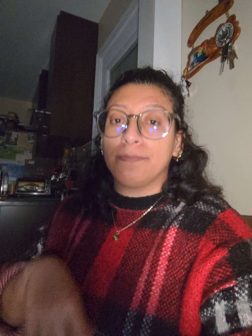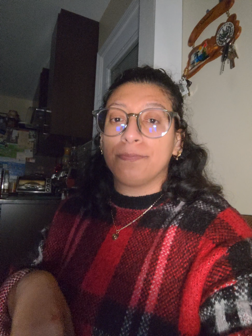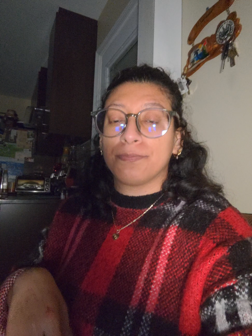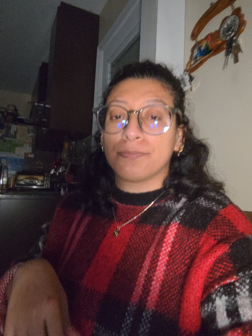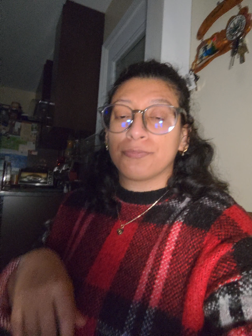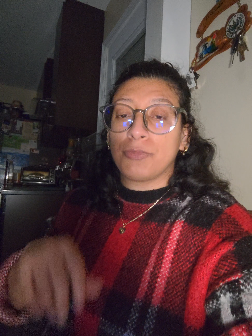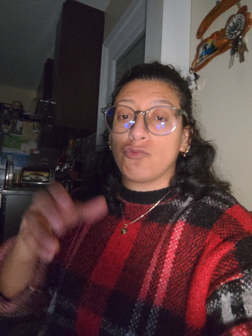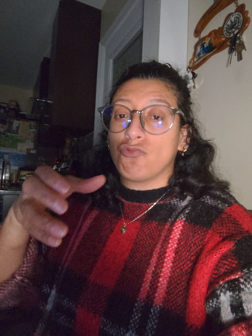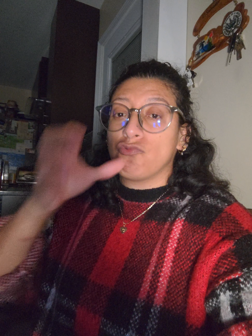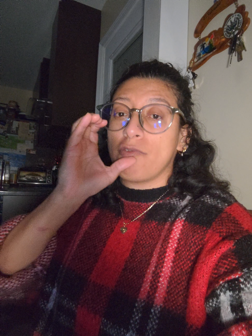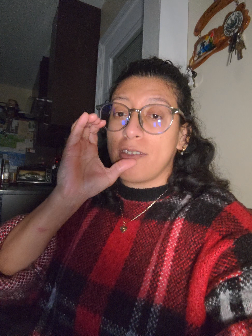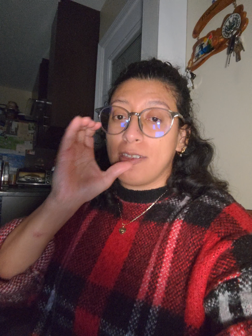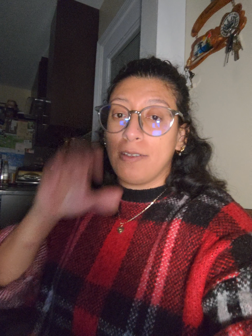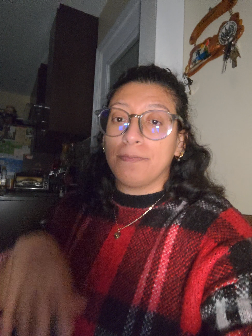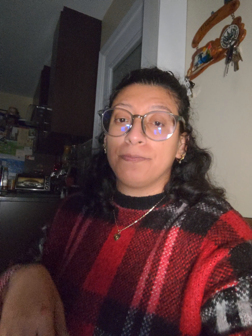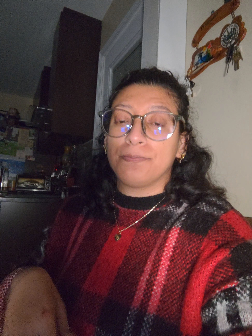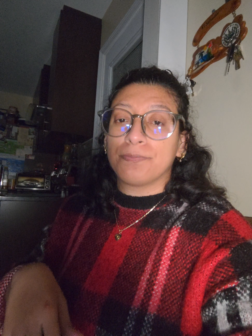drink